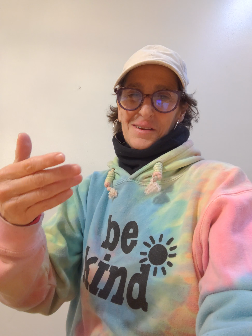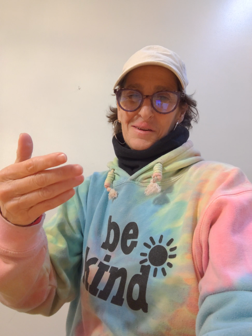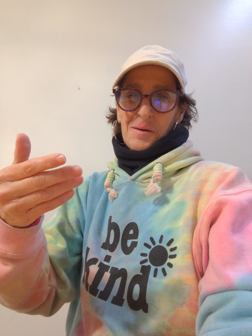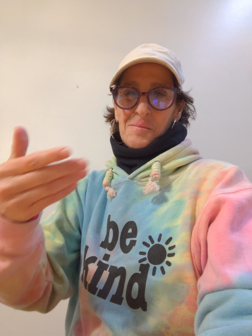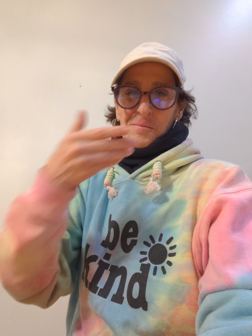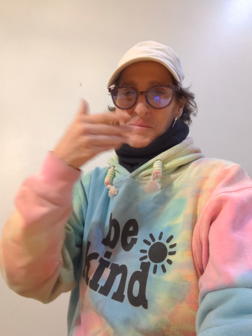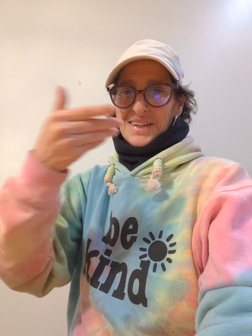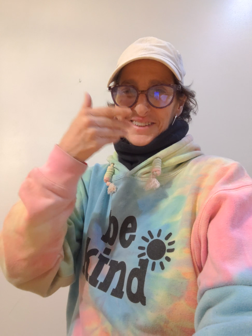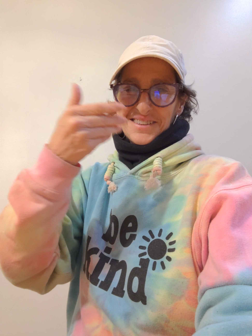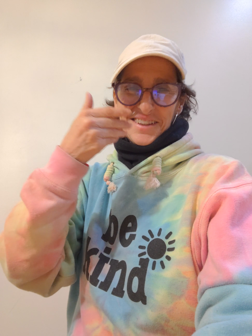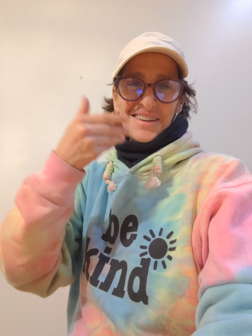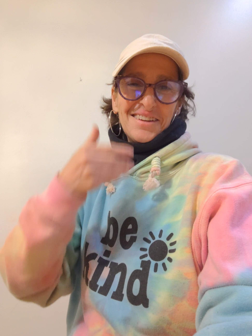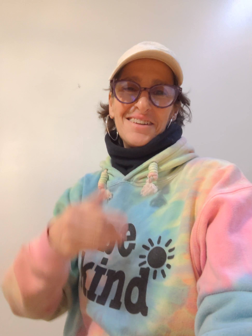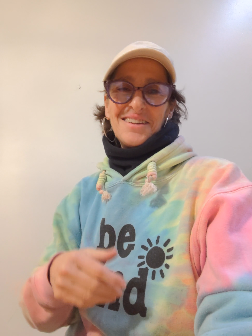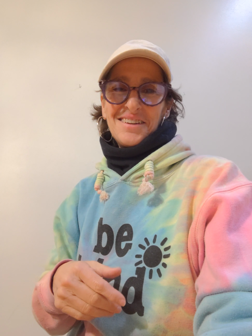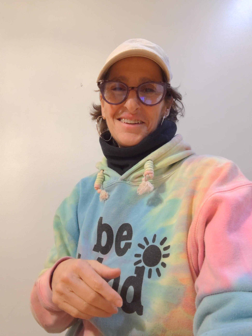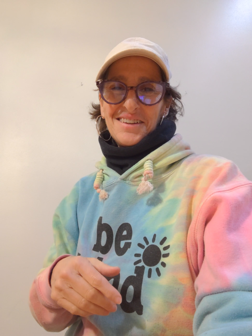pizza